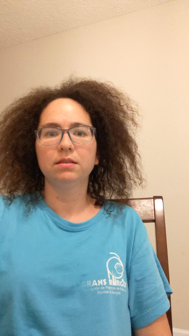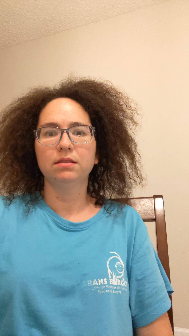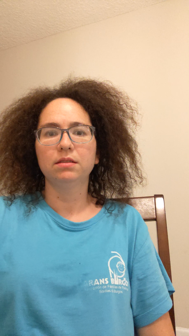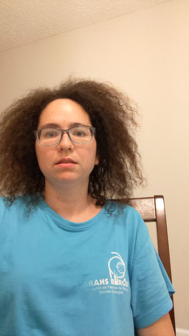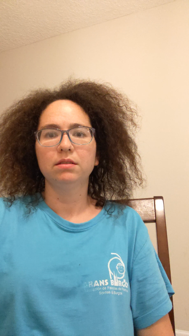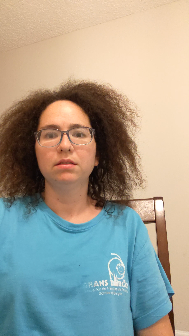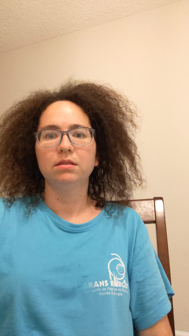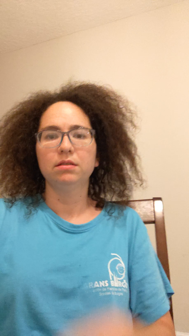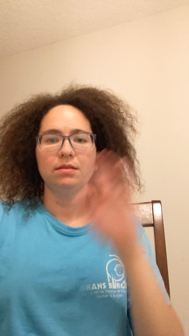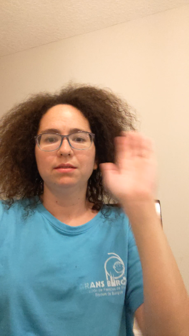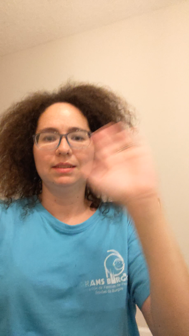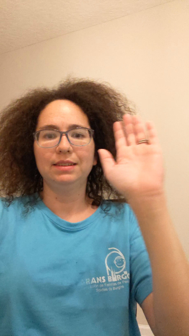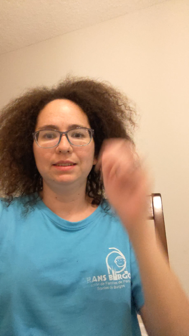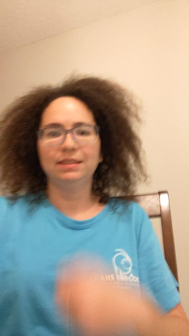hi